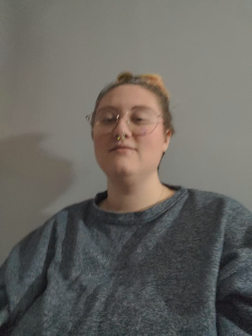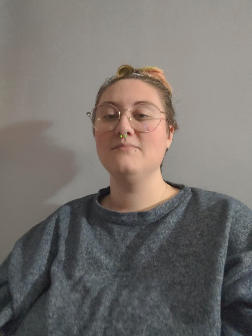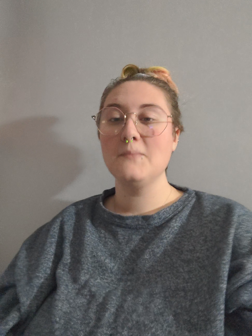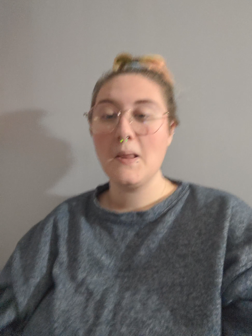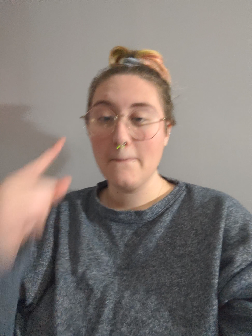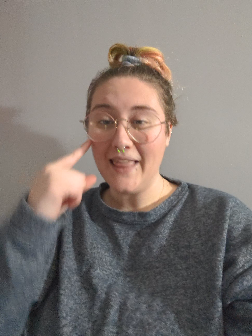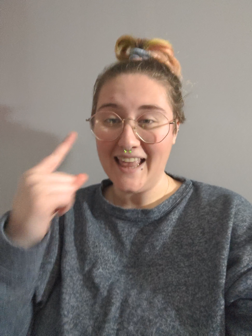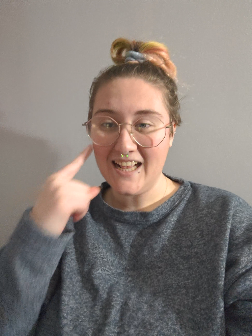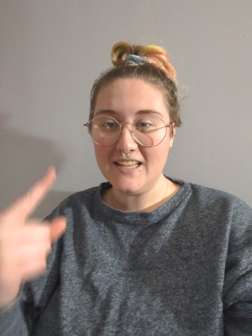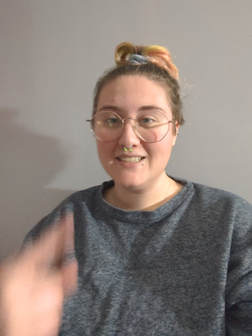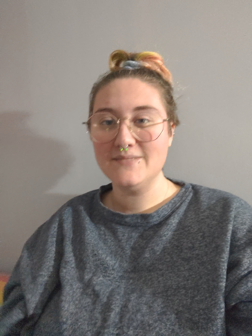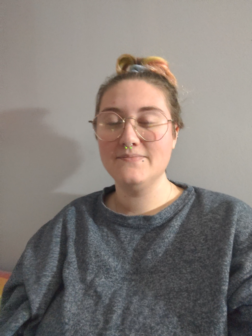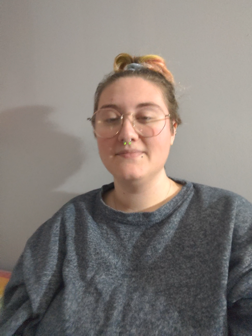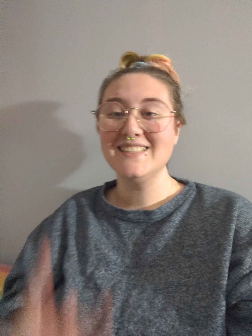penny